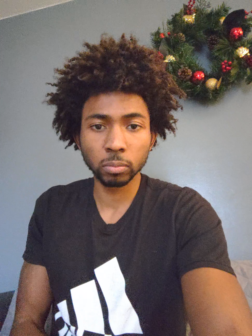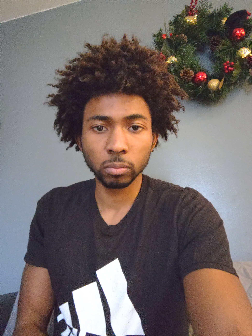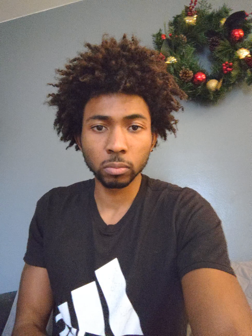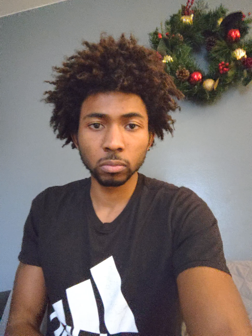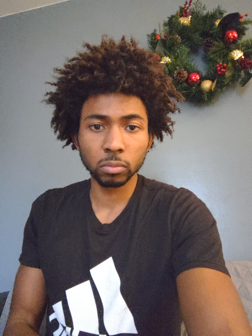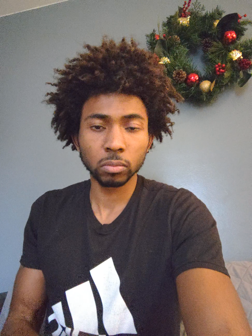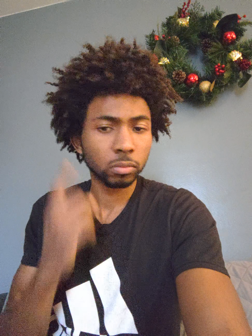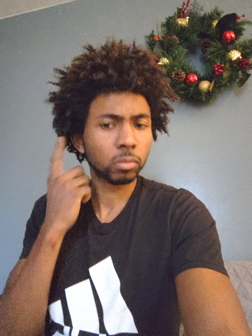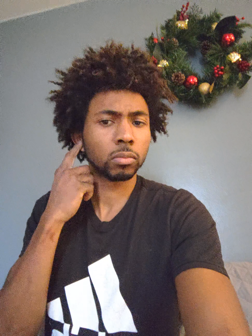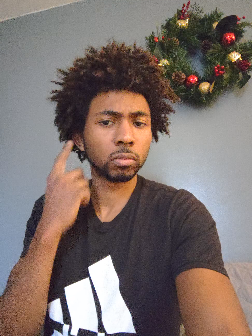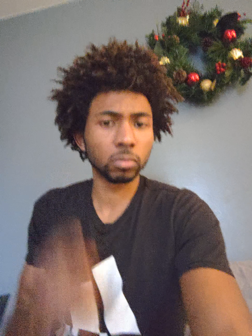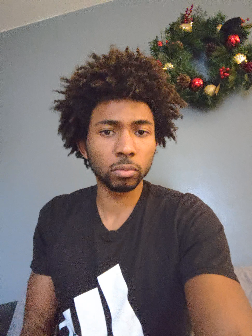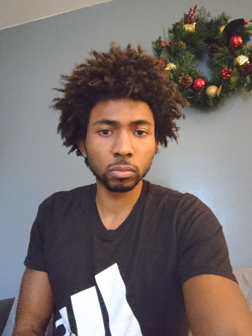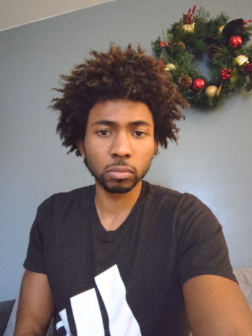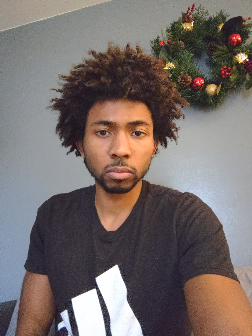hear